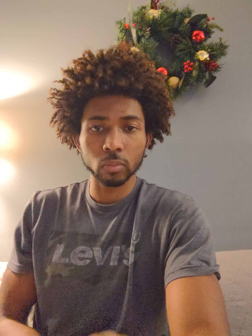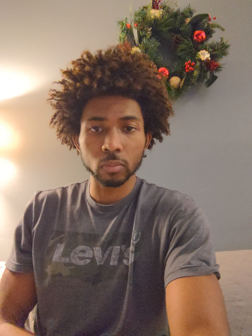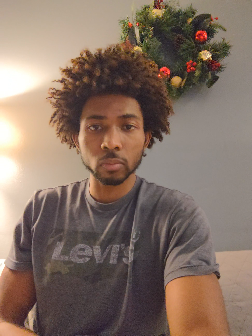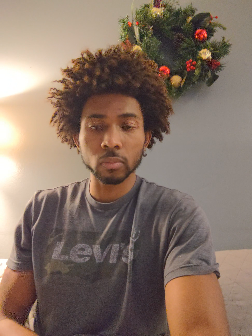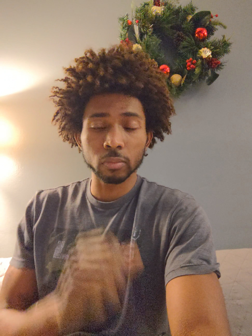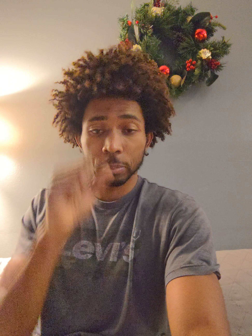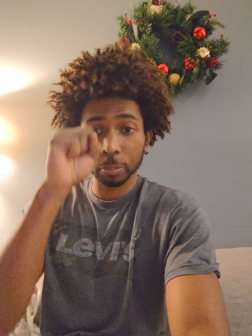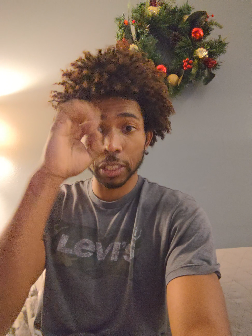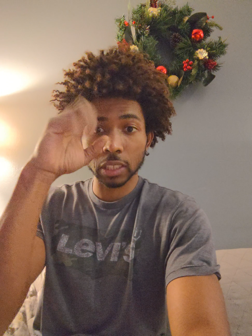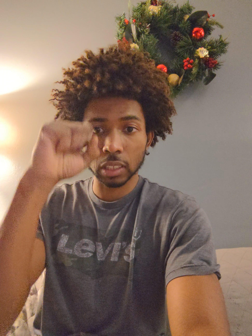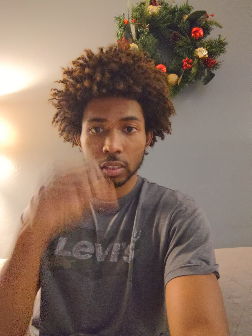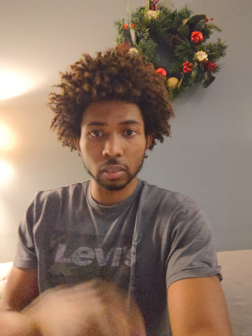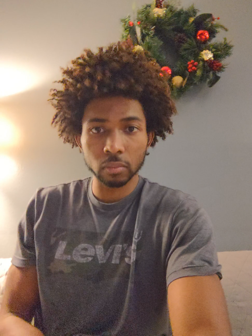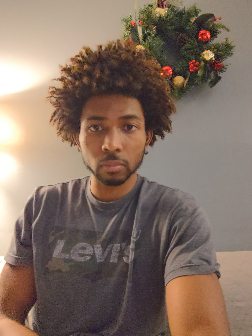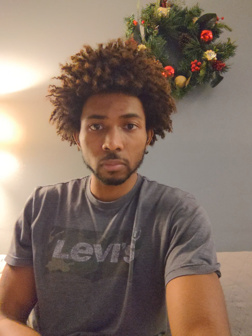awake